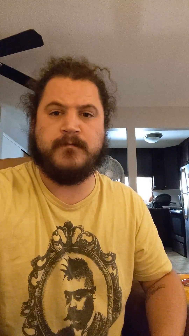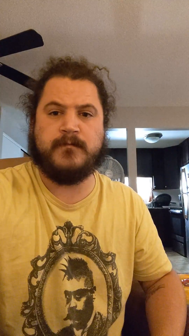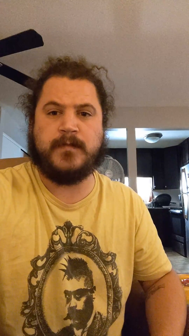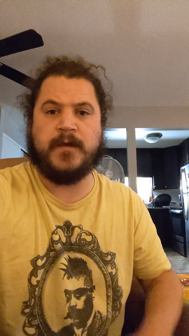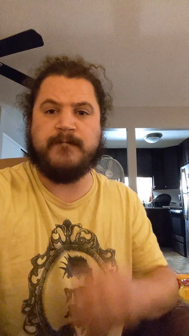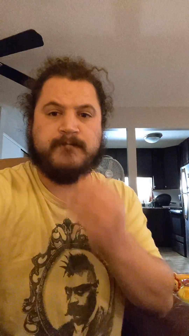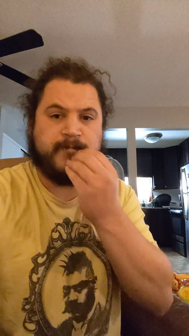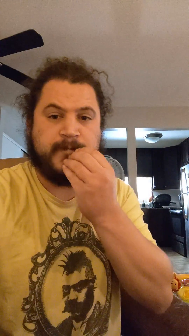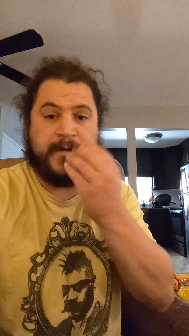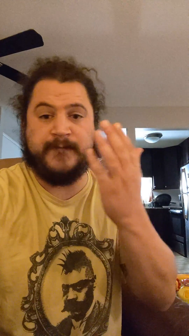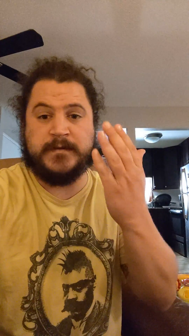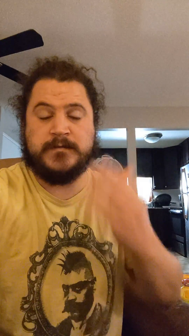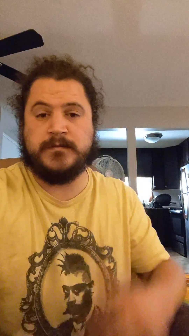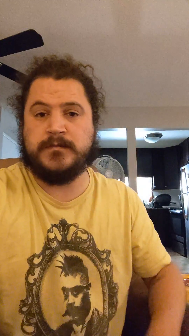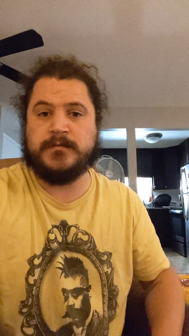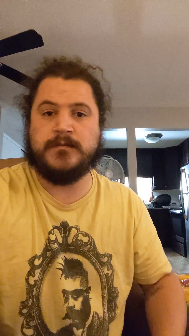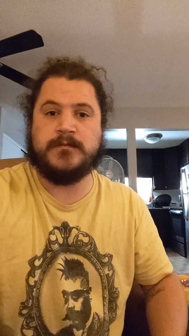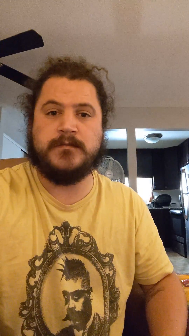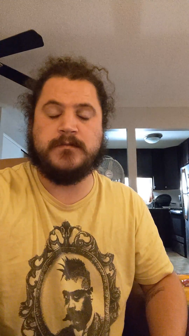breakfast